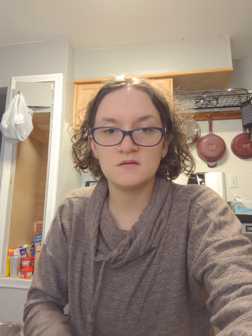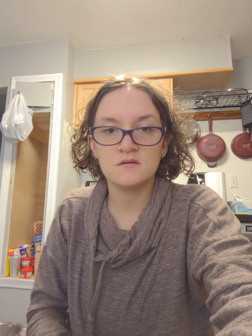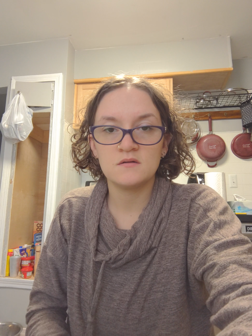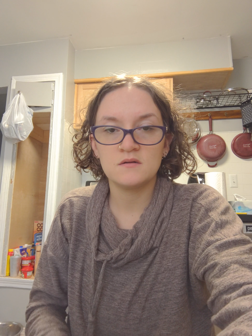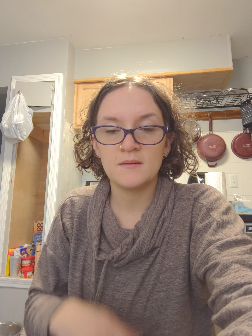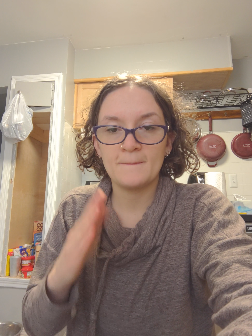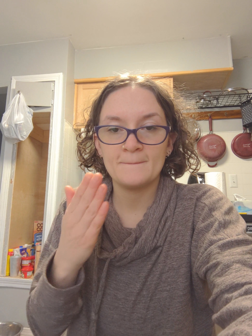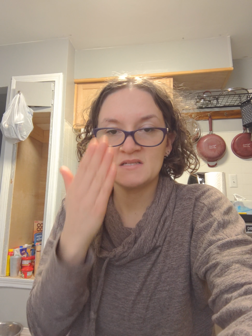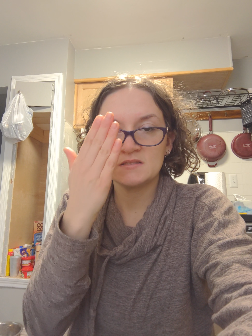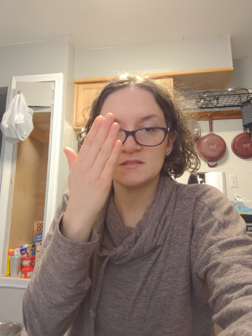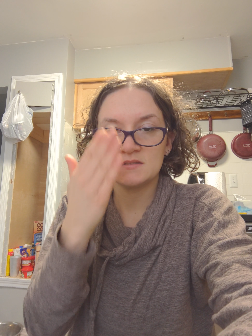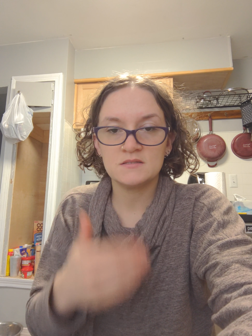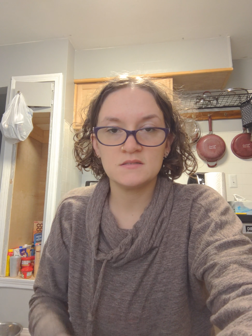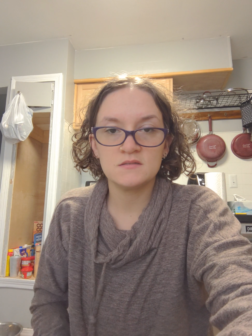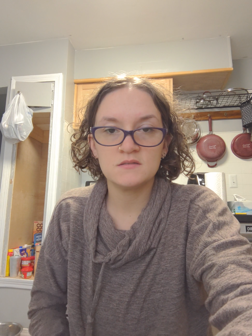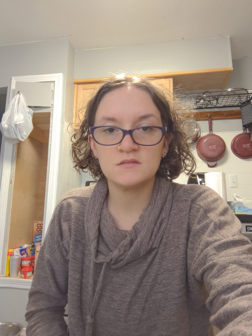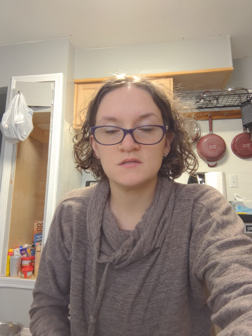mitten